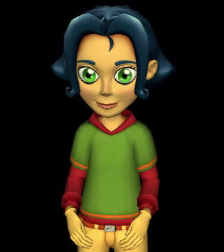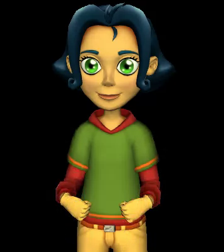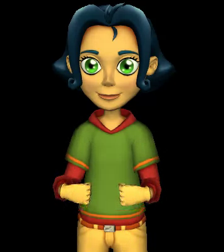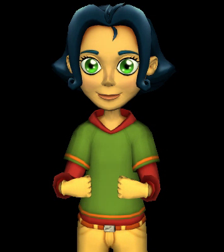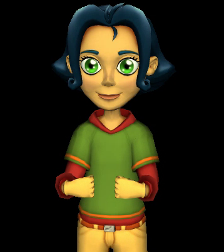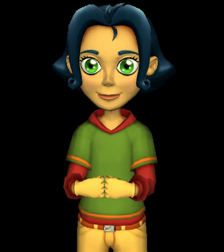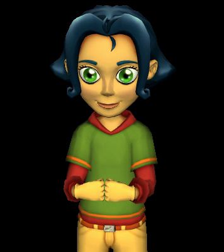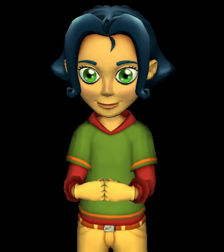حادث